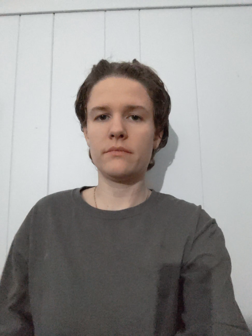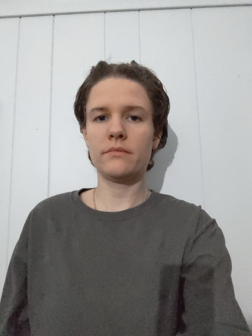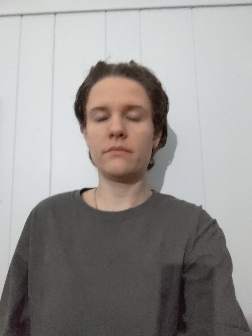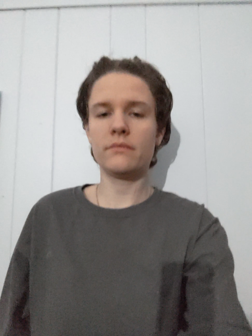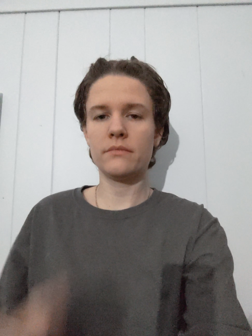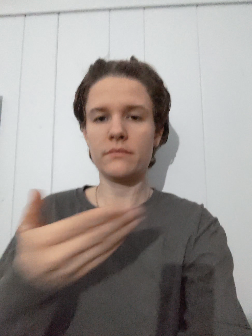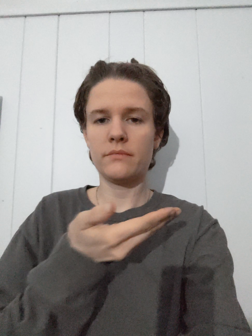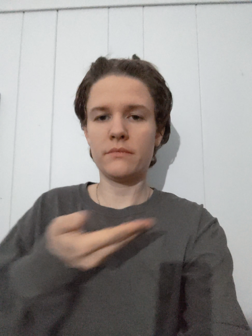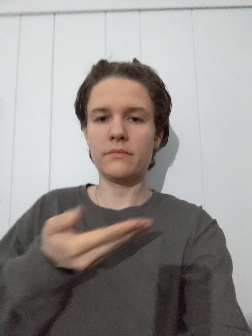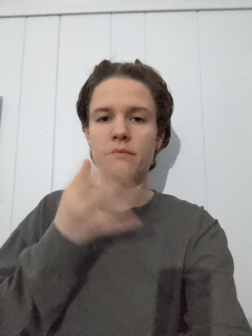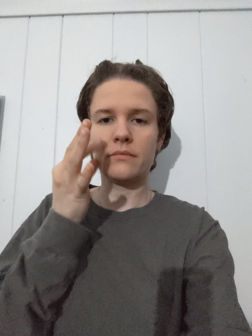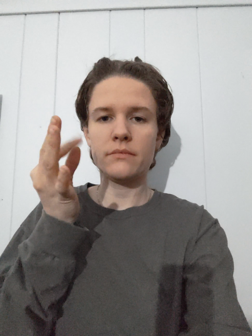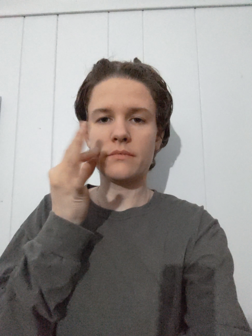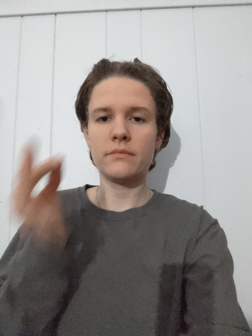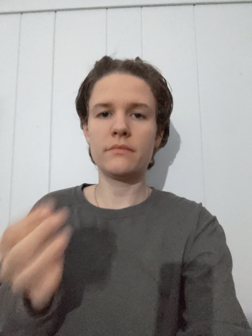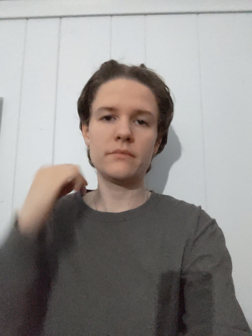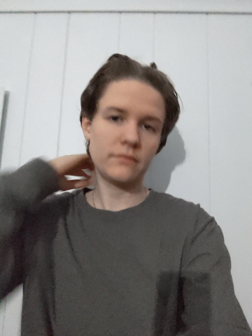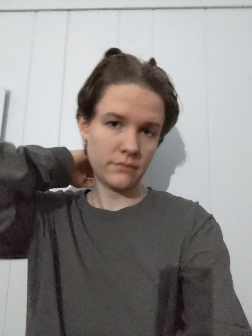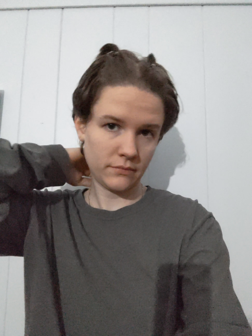kitty